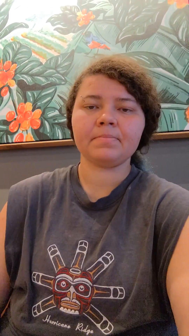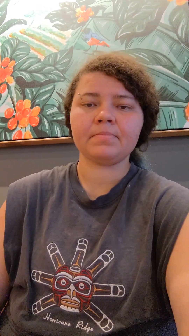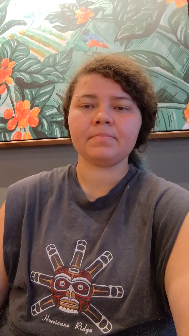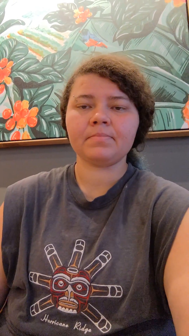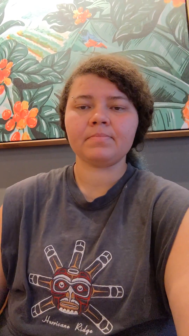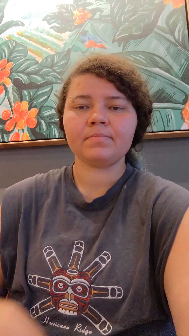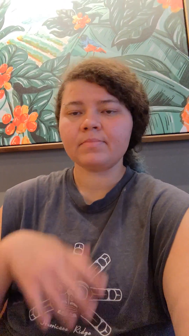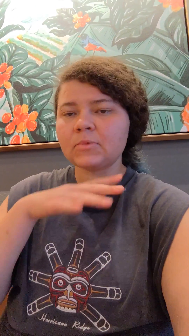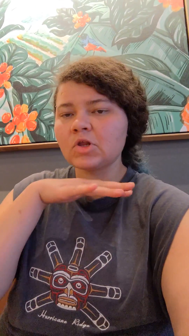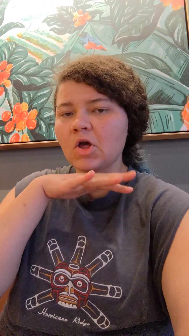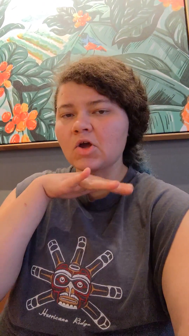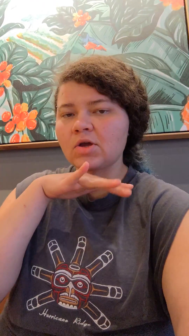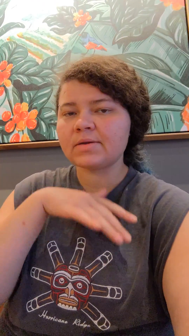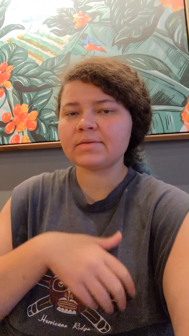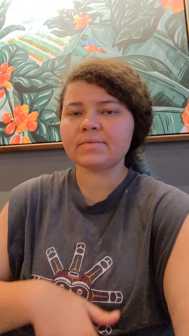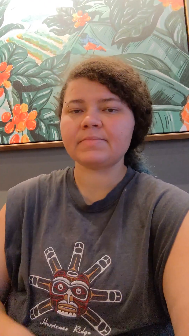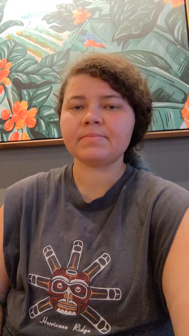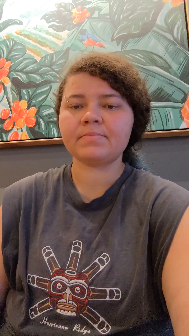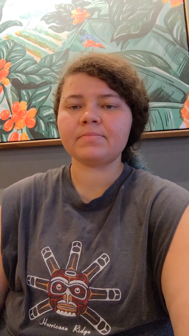naughty